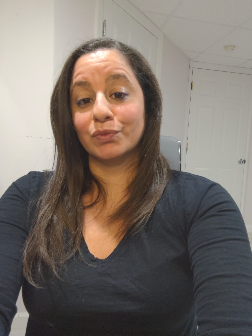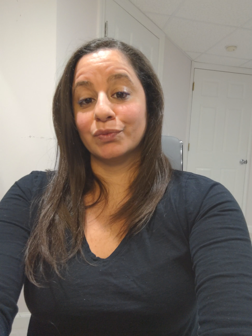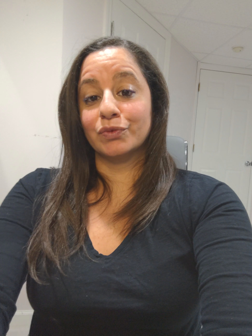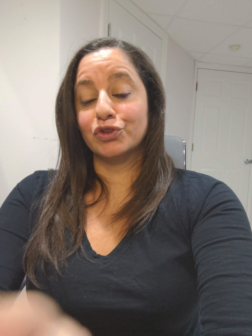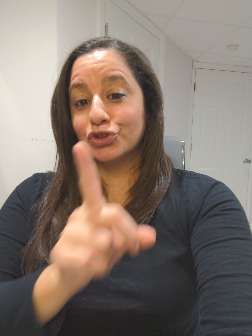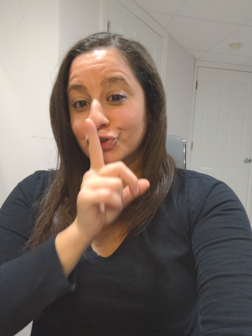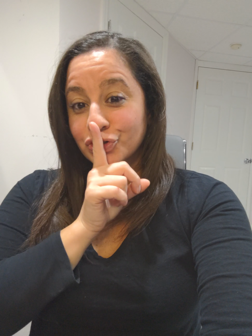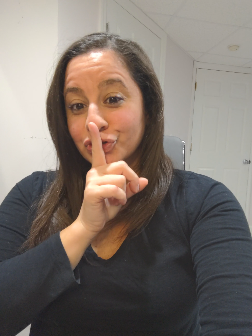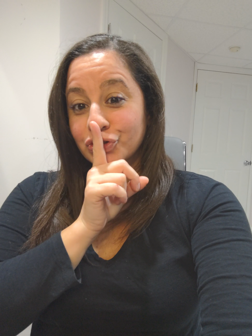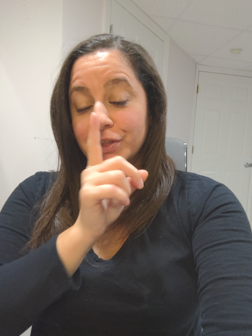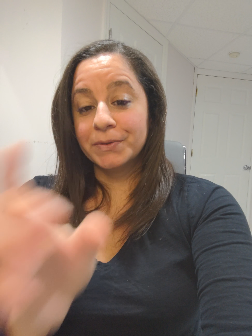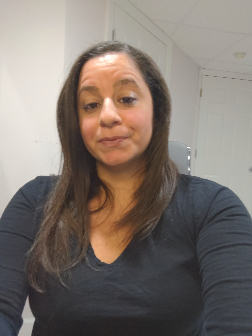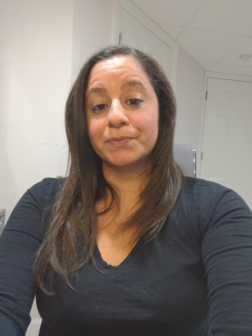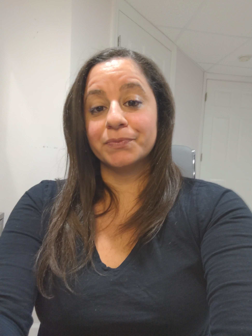shhh